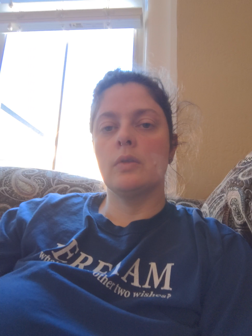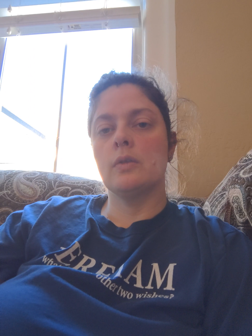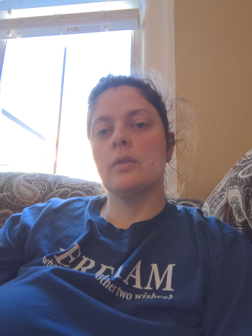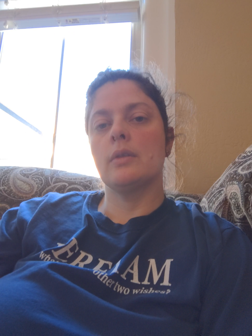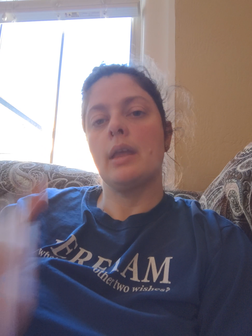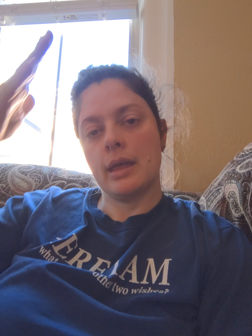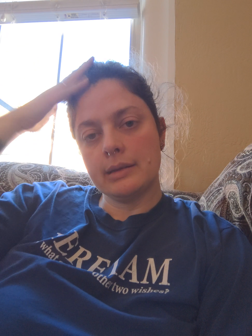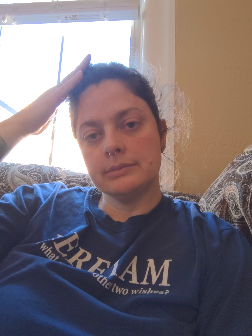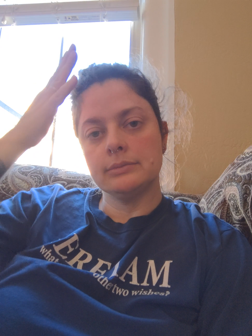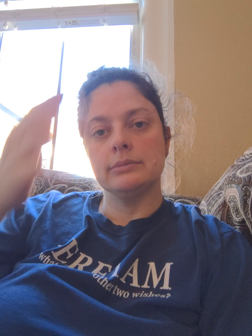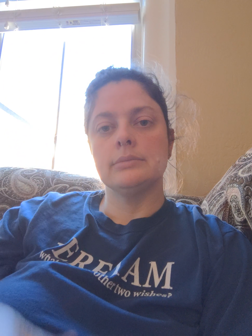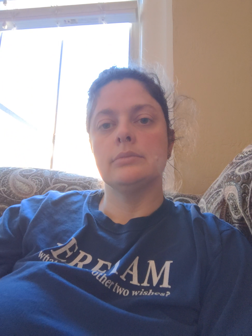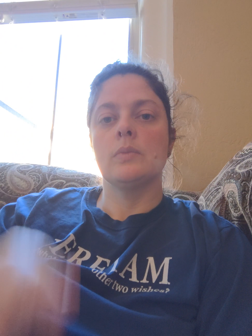hat